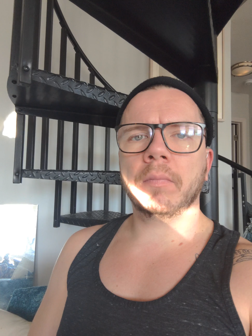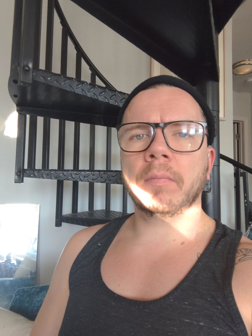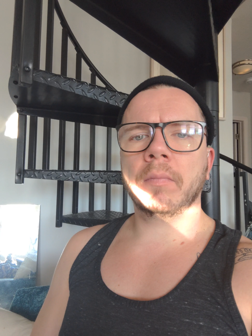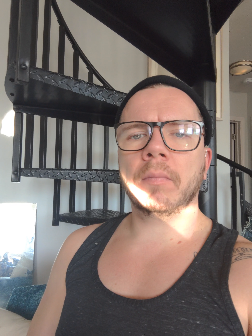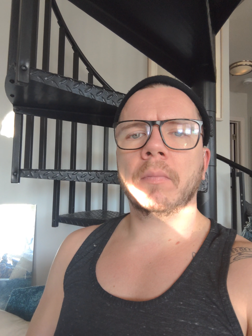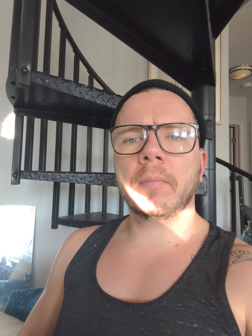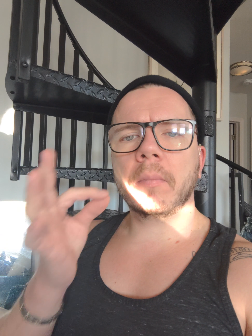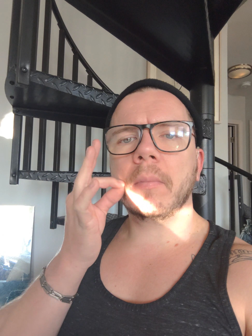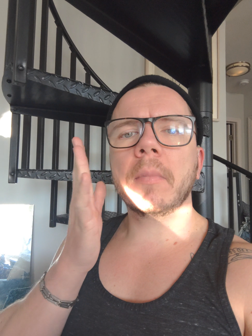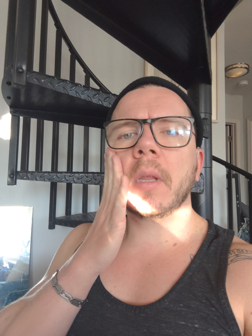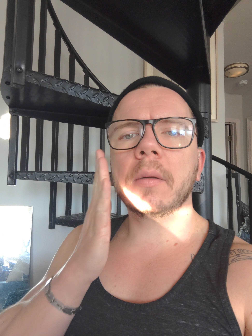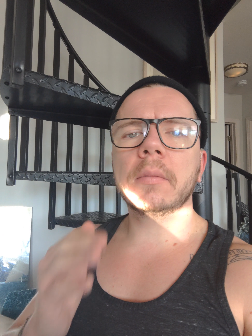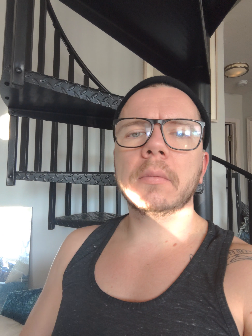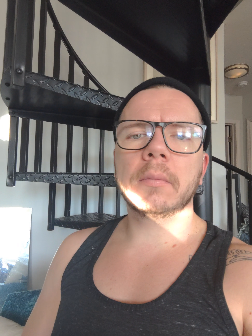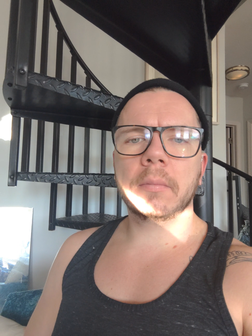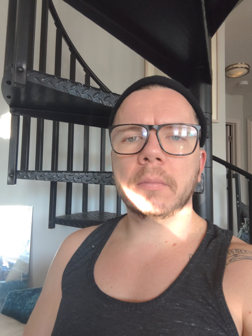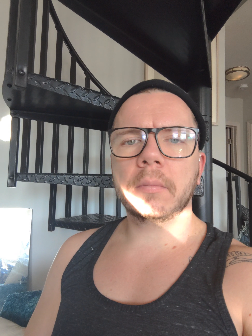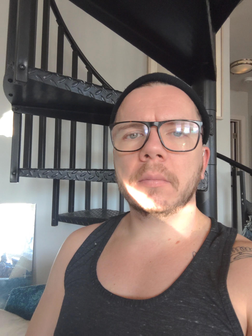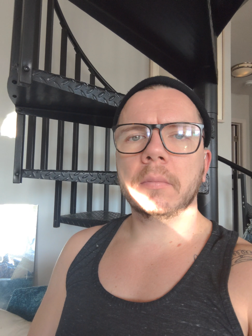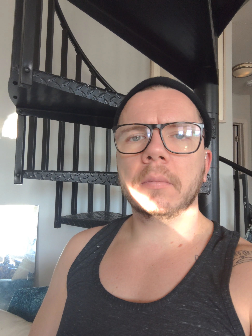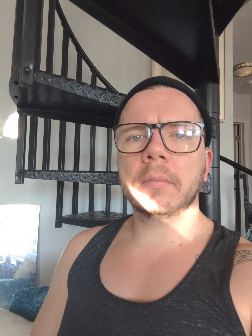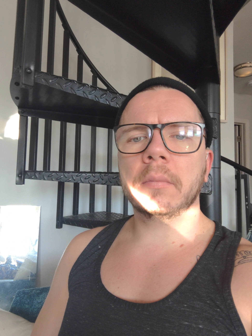bee